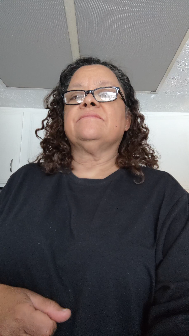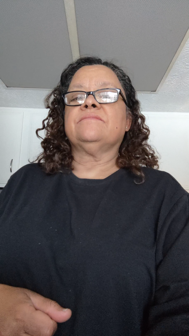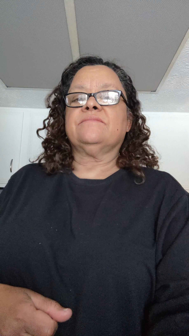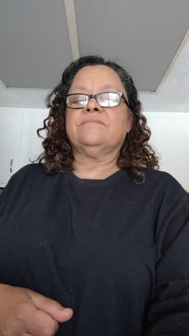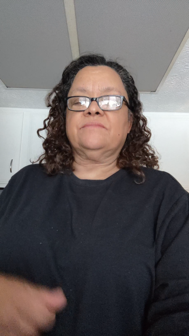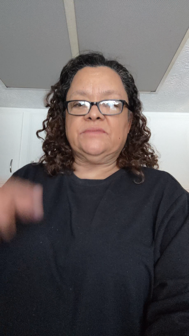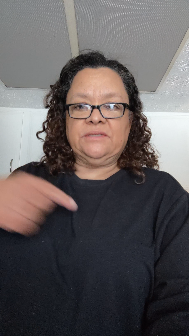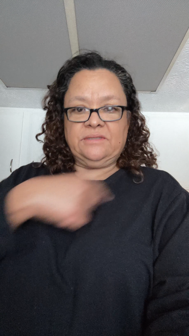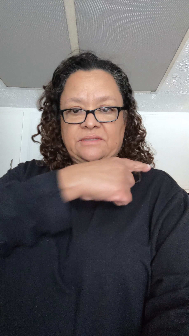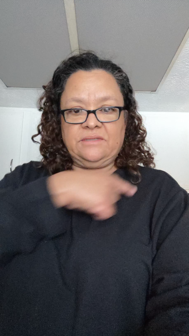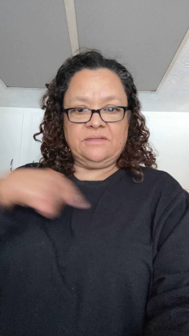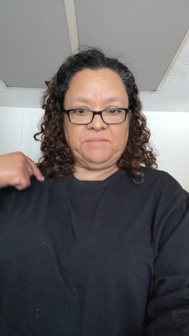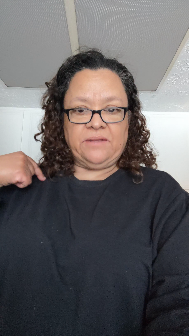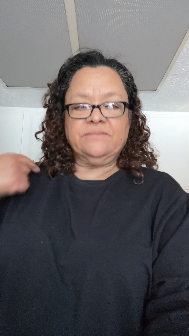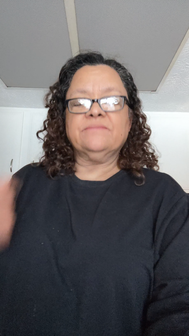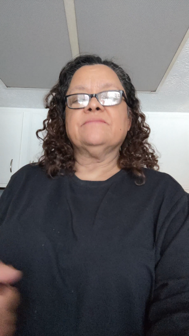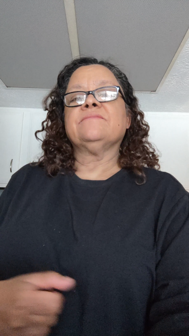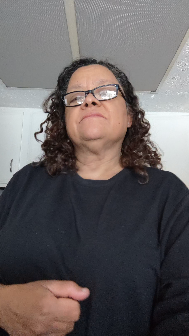bib